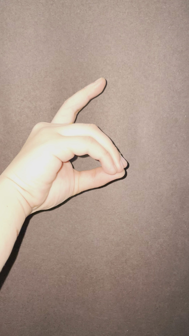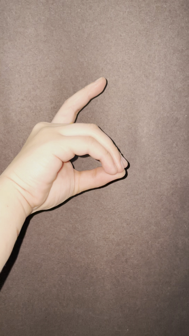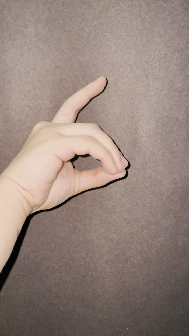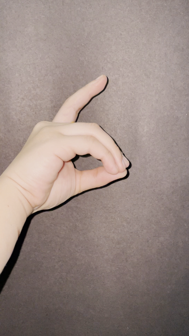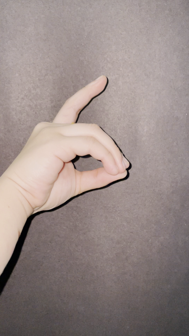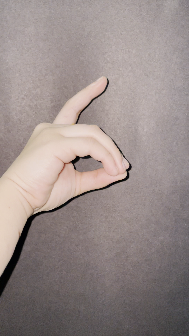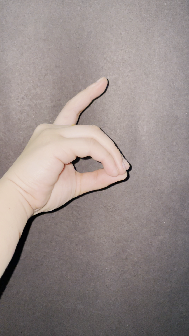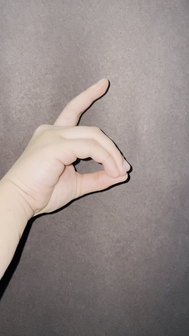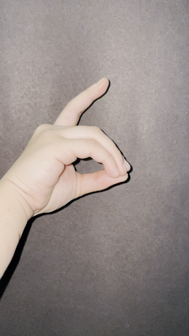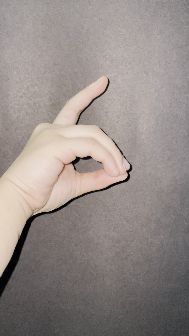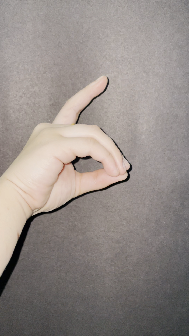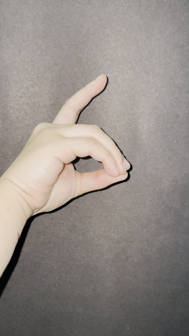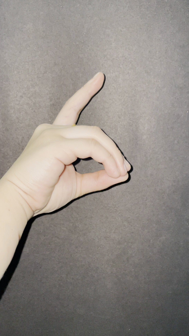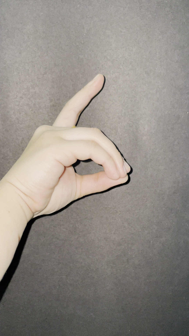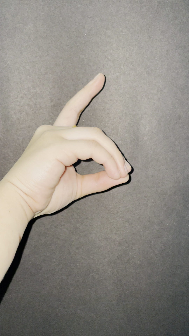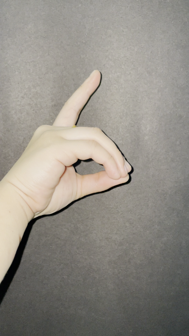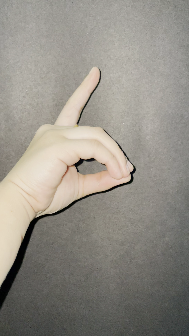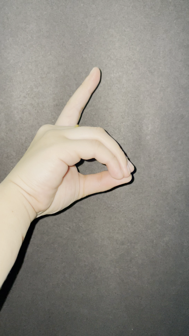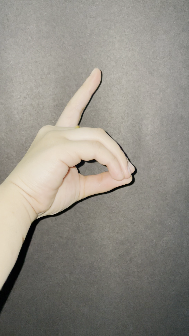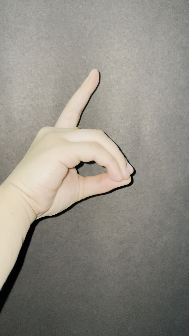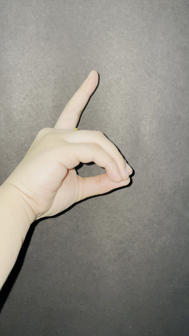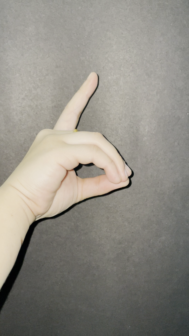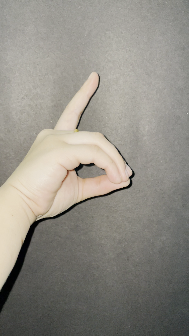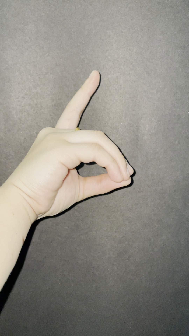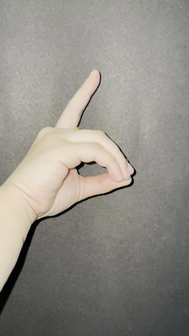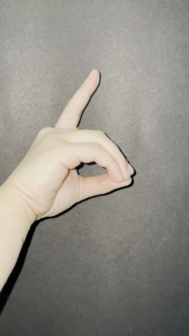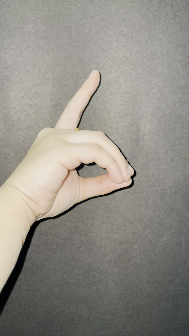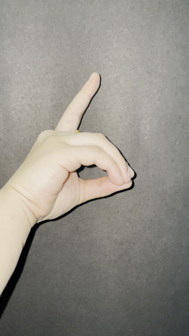ठ